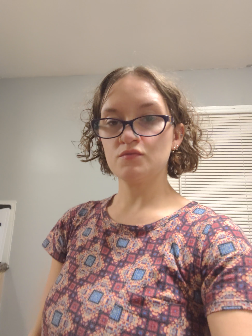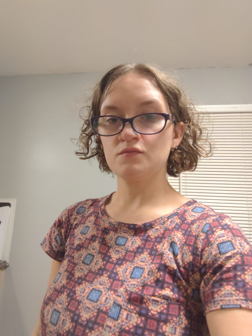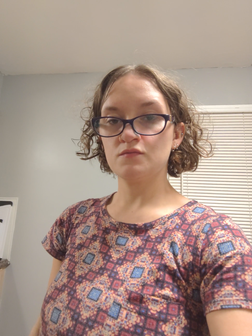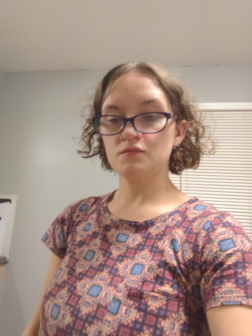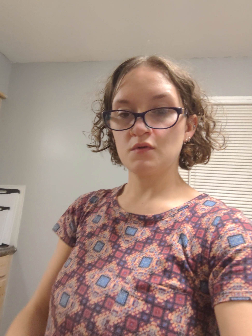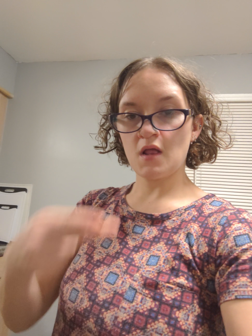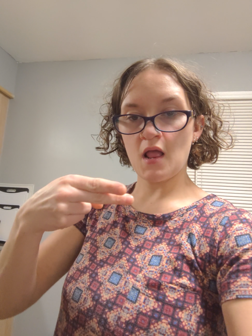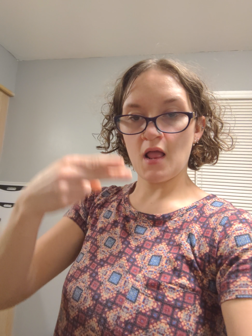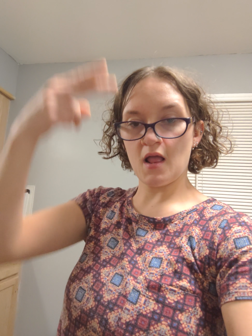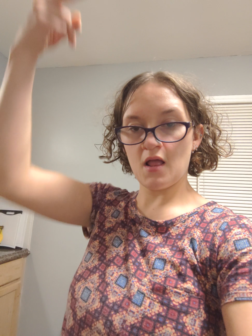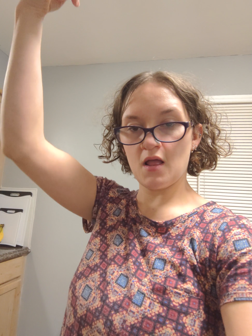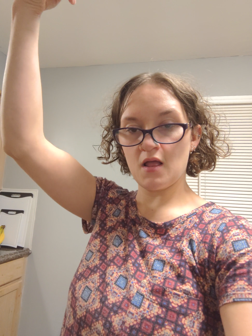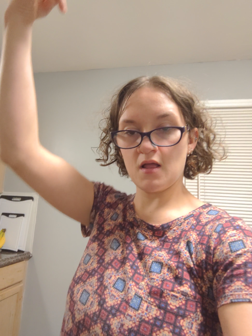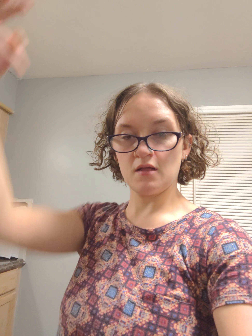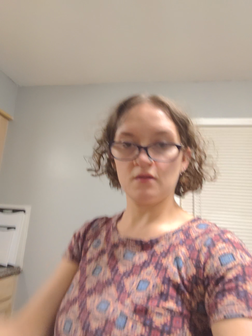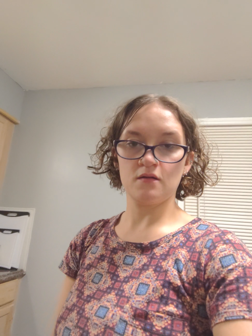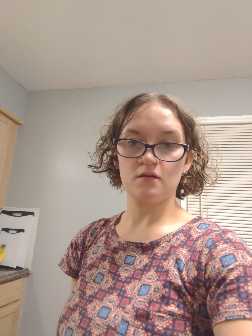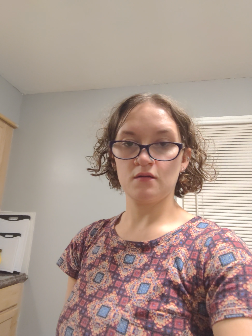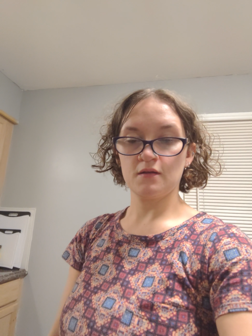high